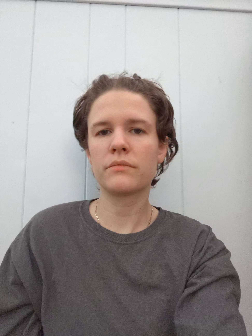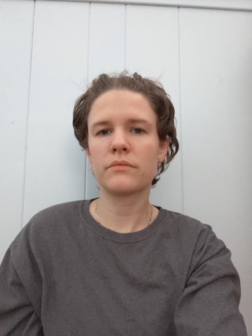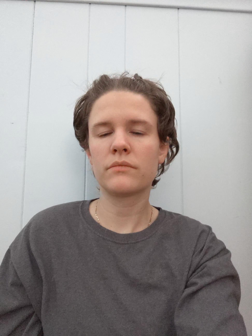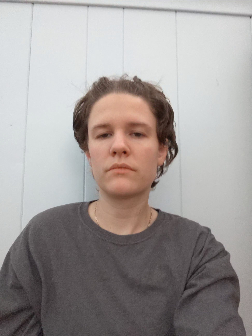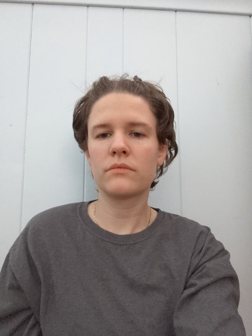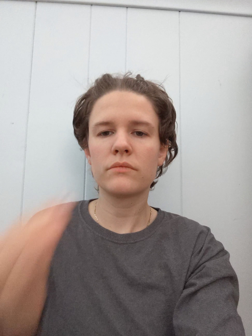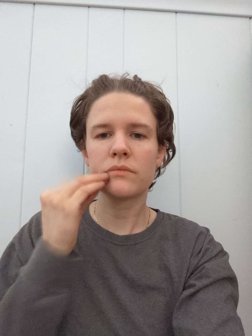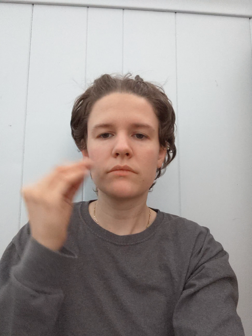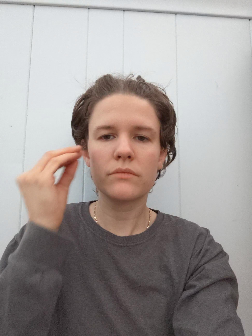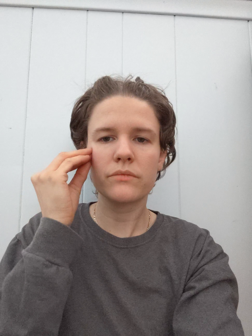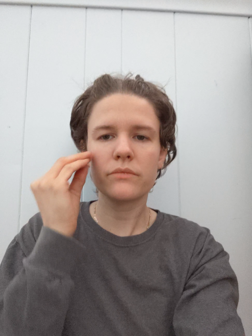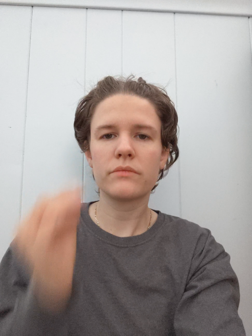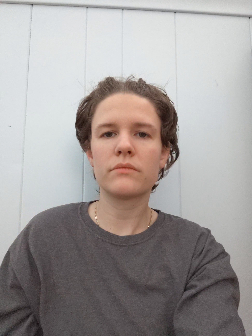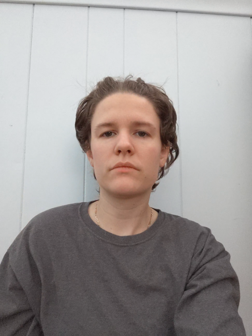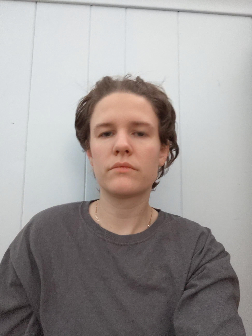home